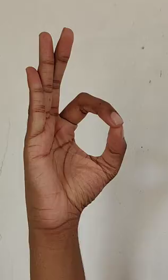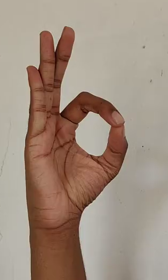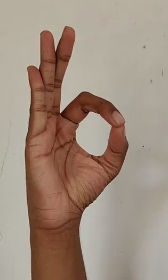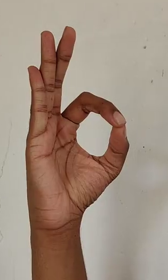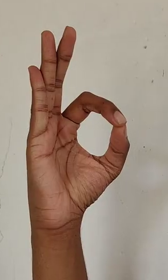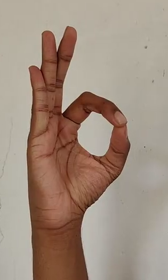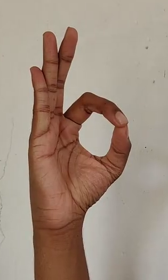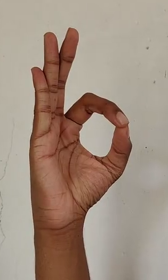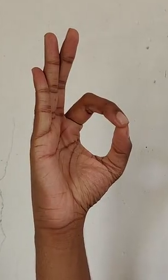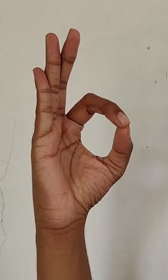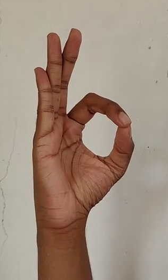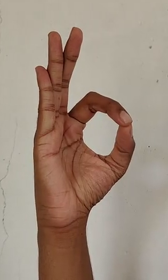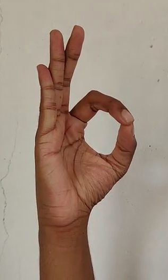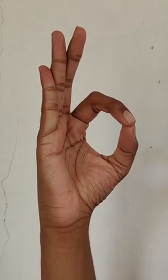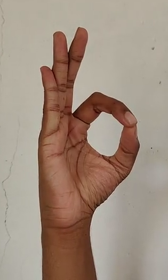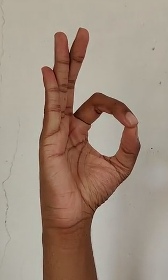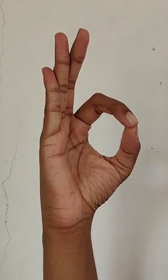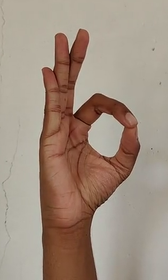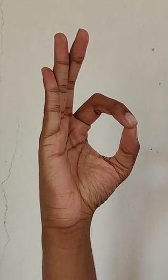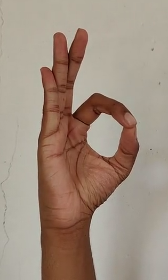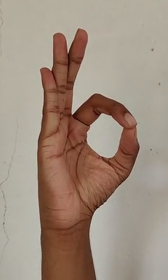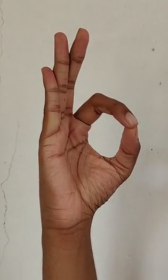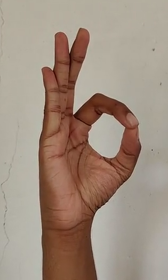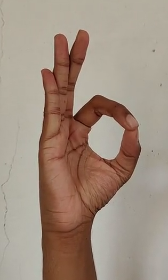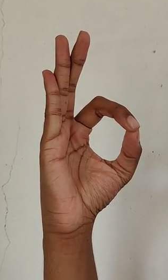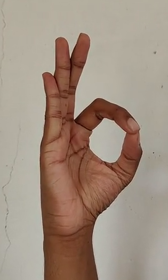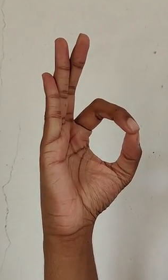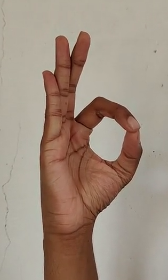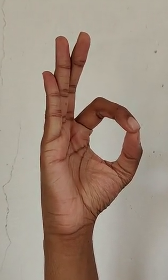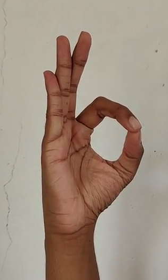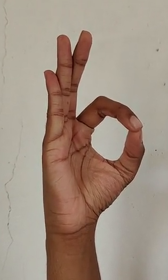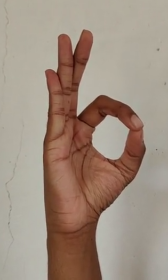ഒ